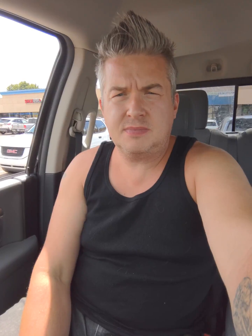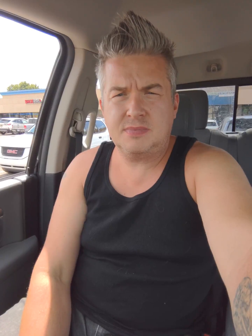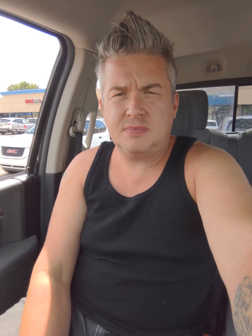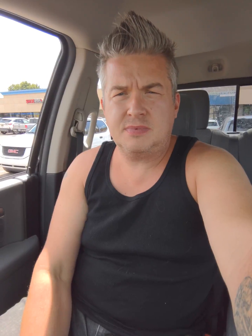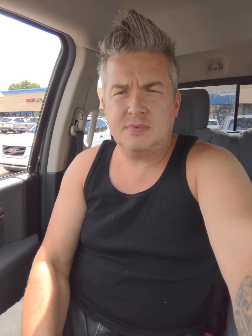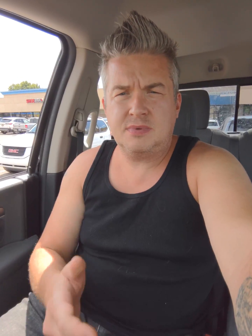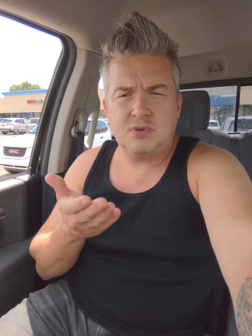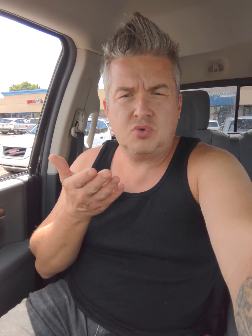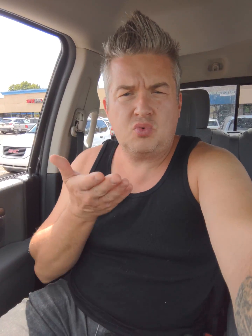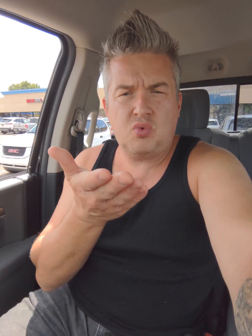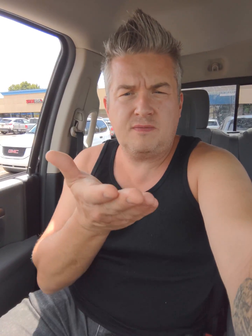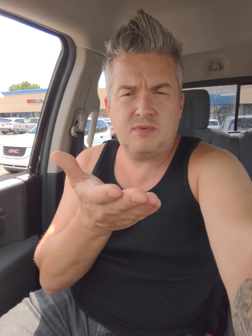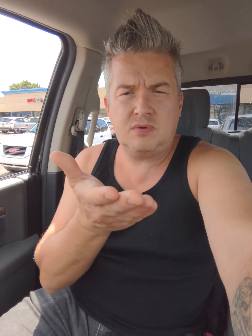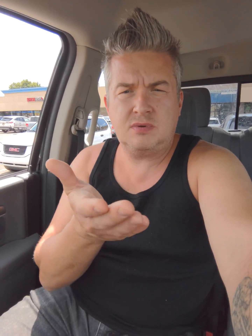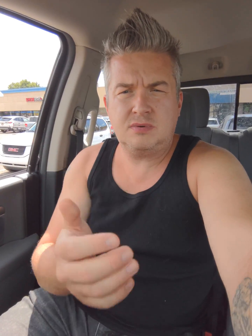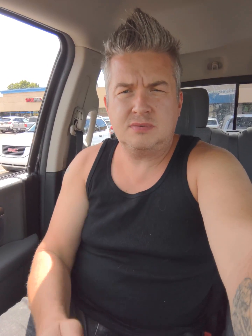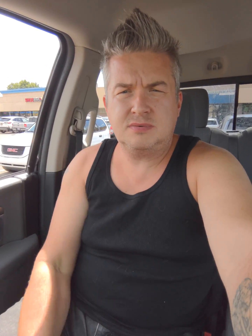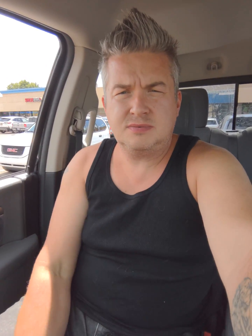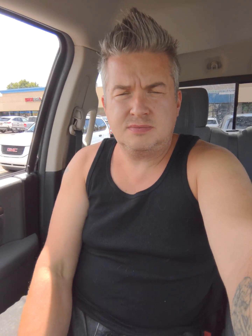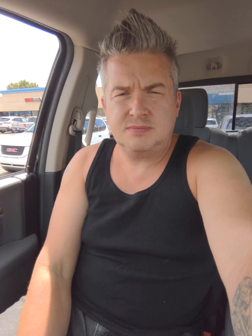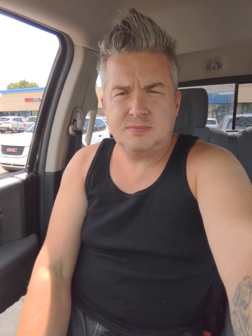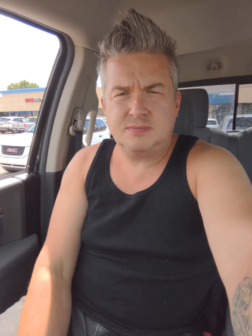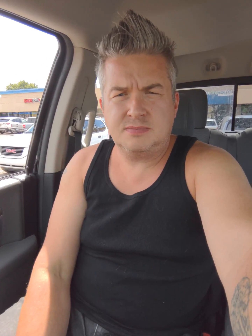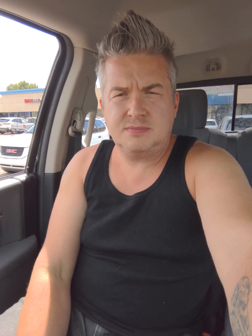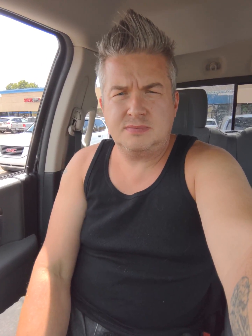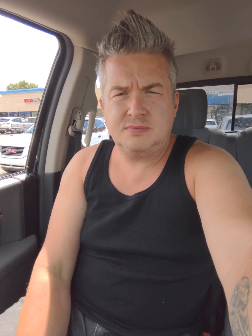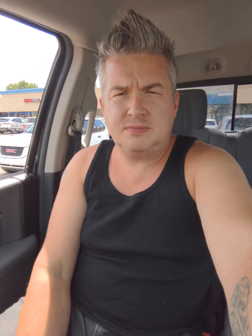oven